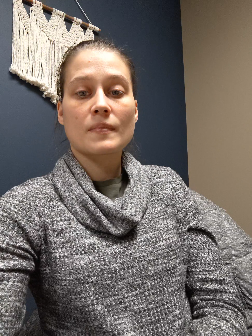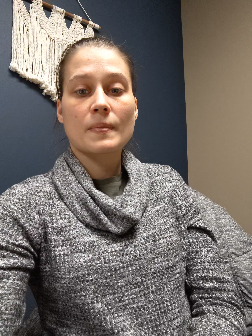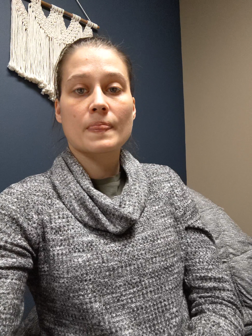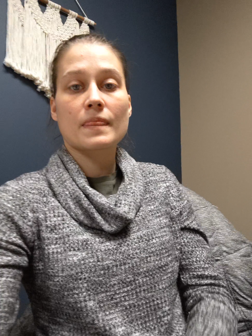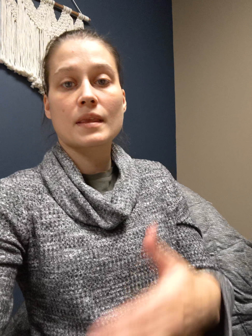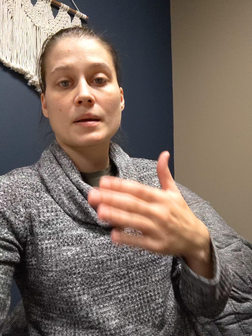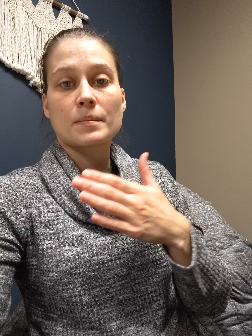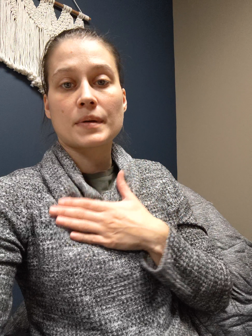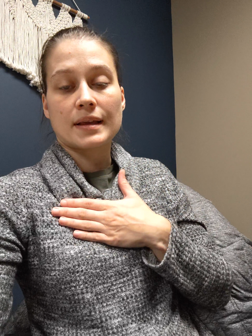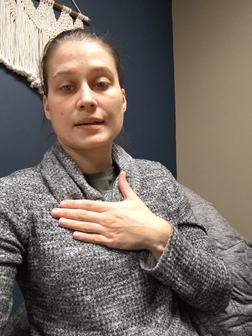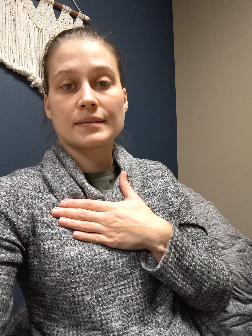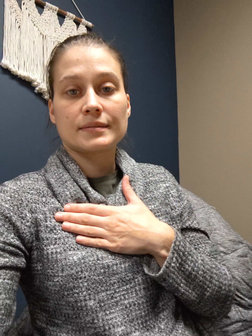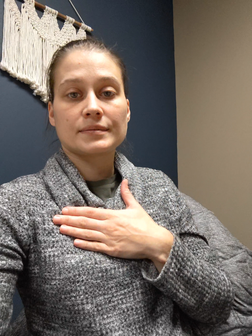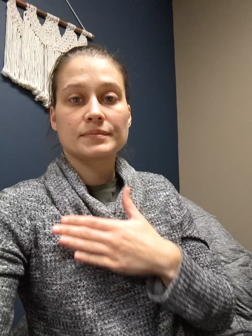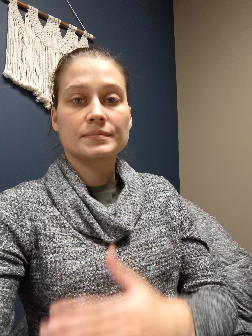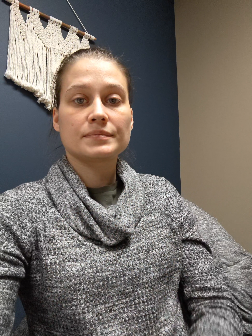my